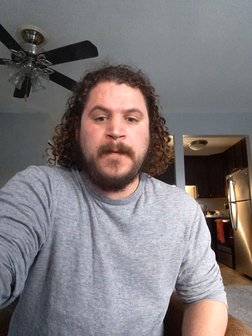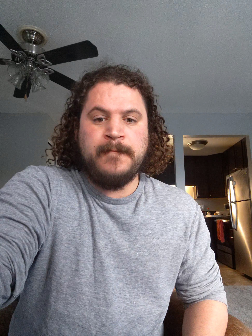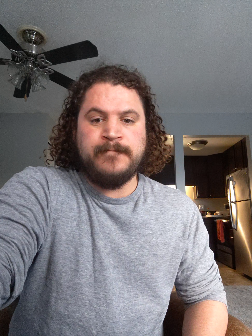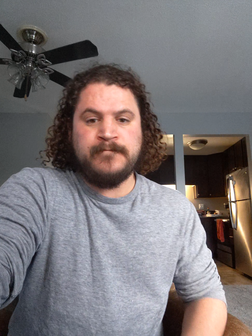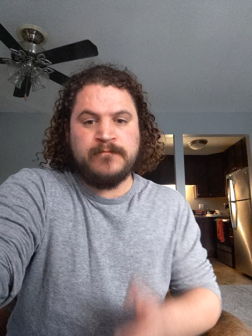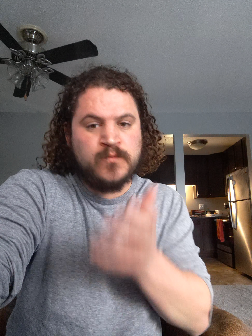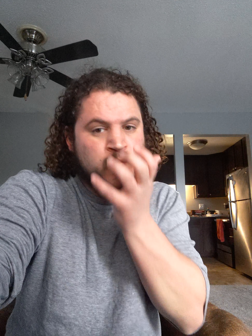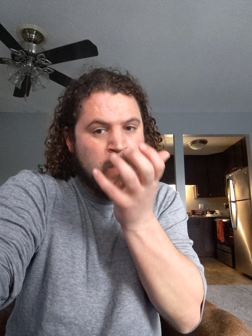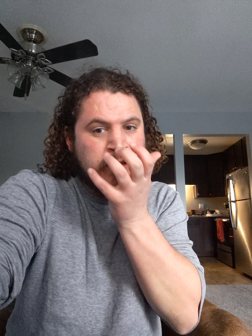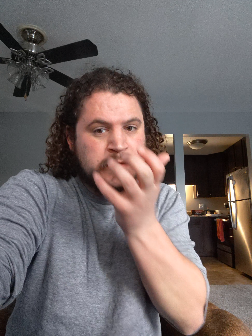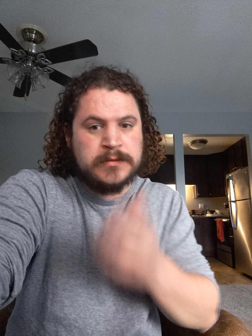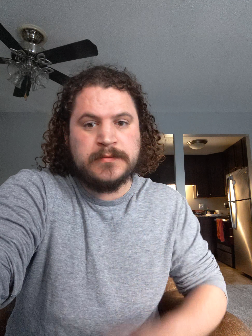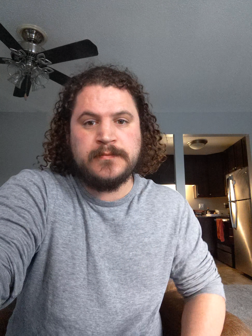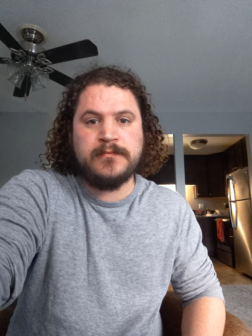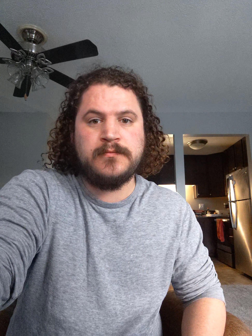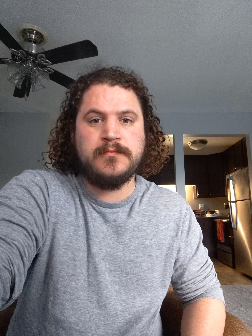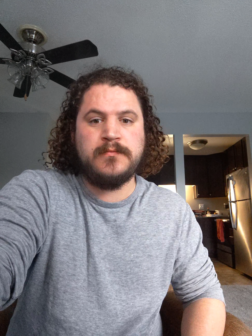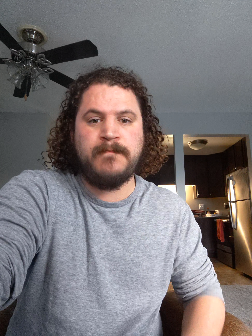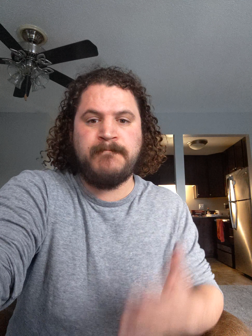grass